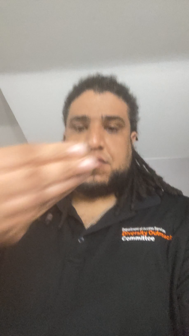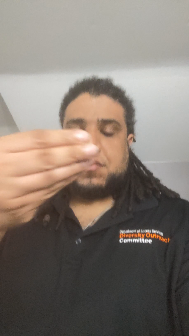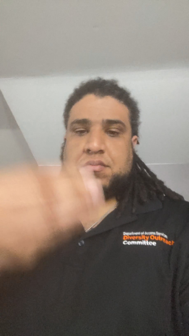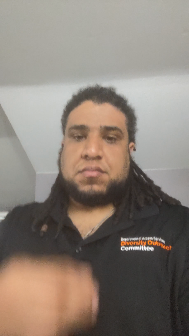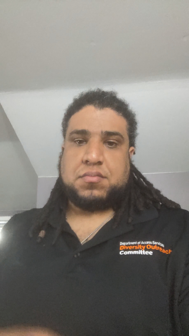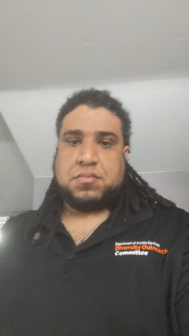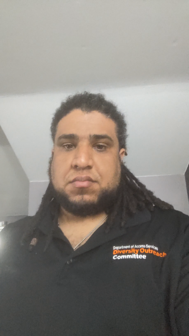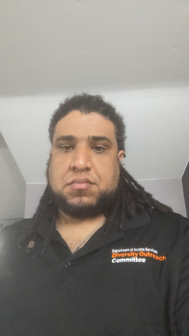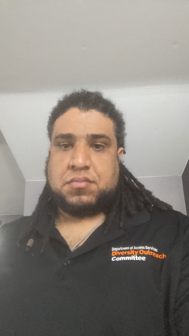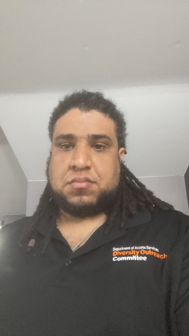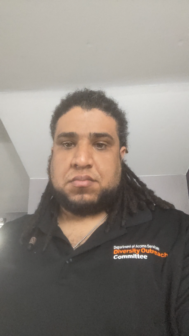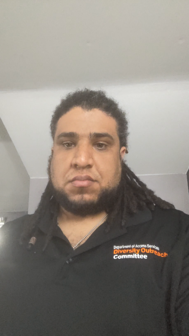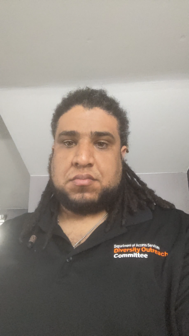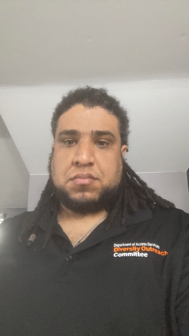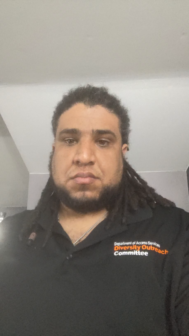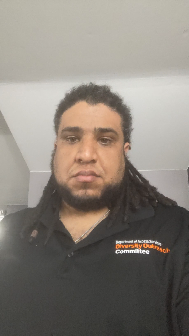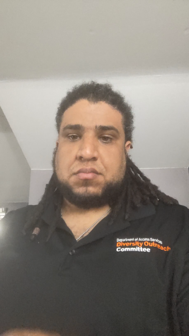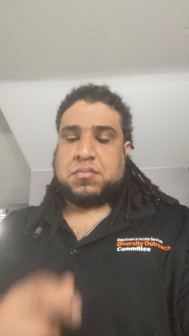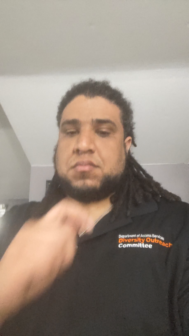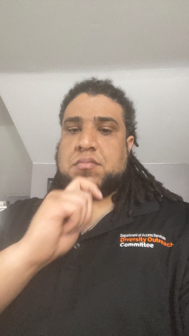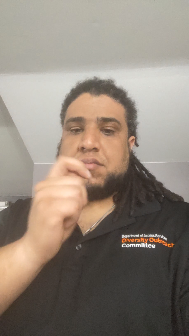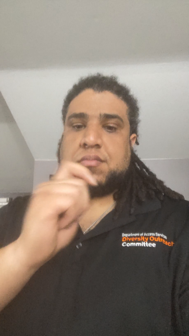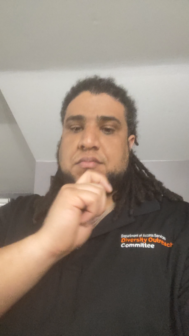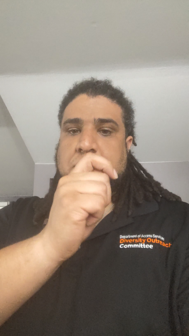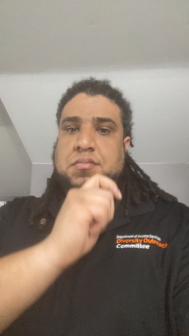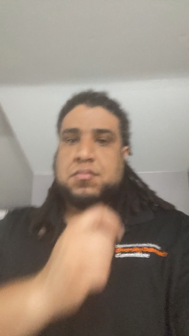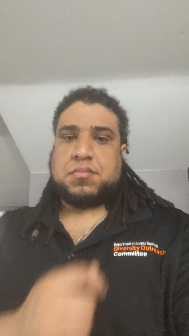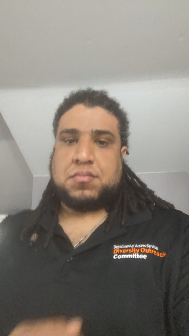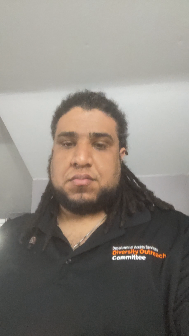popsicle